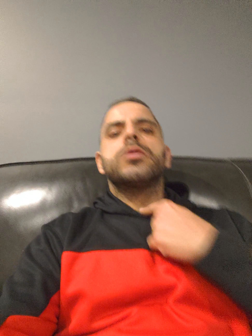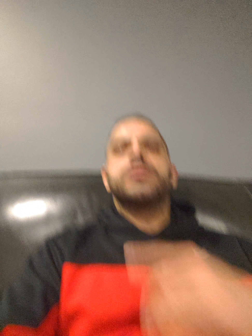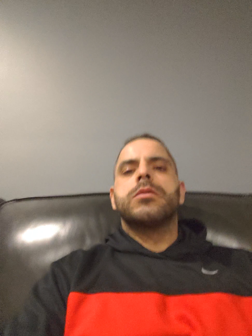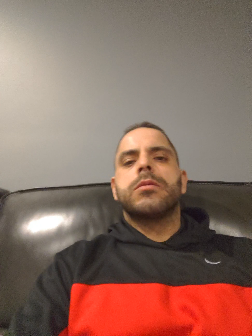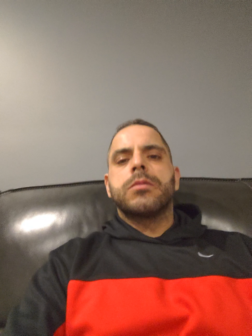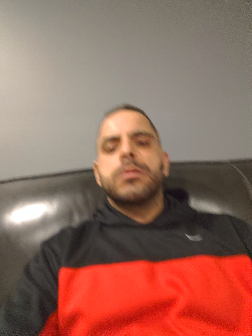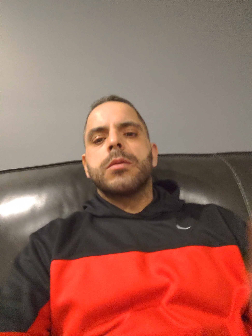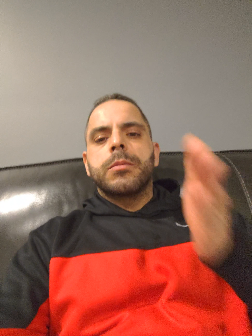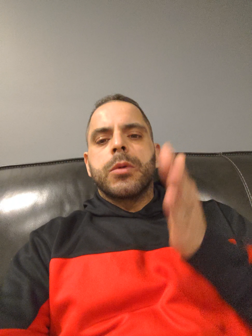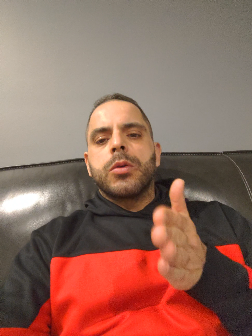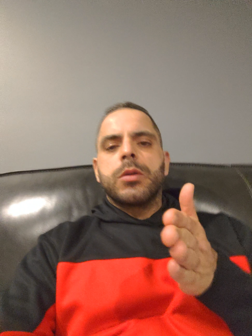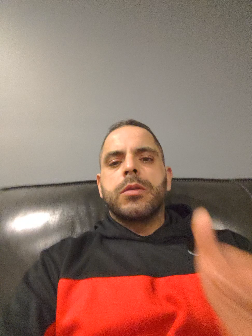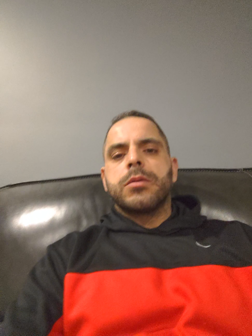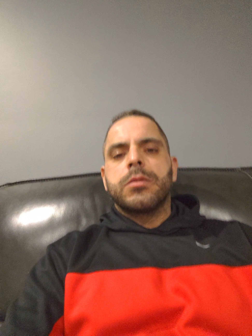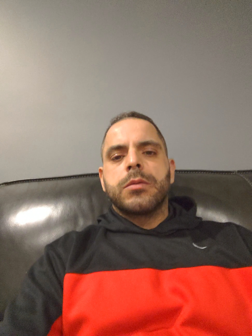person